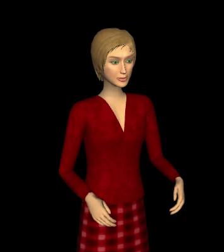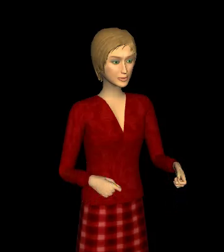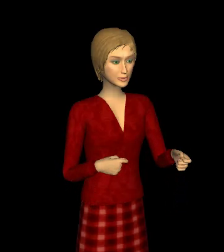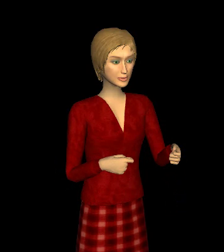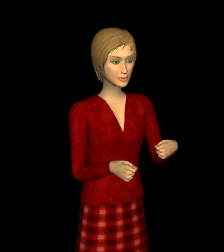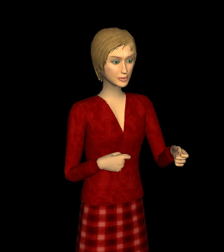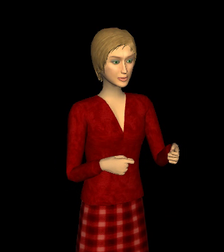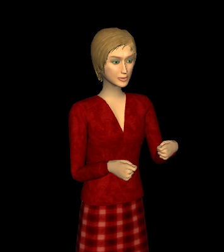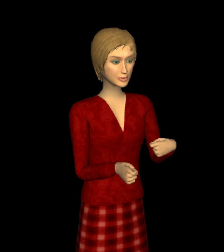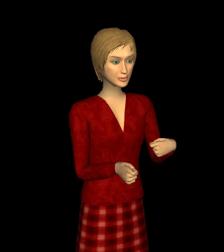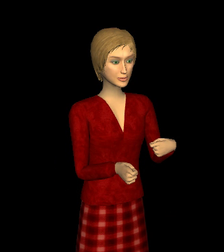سوق